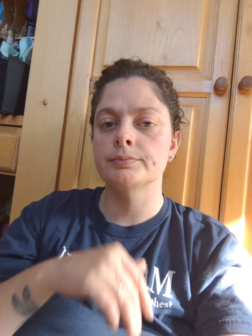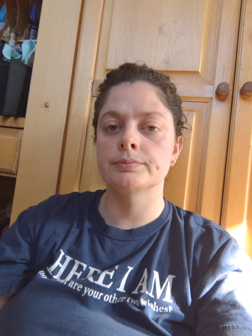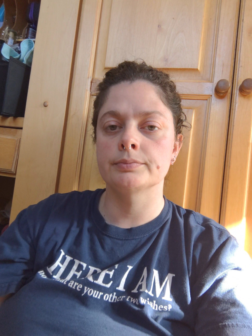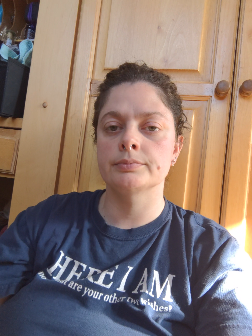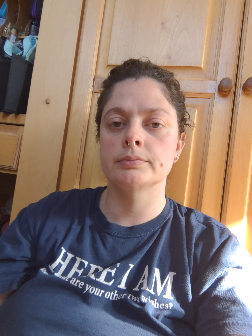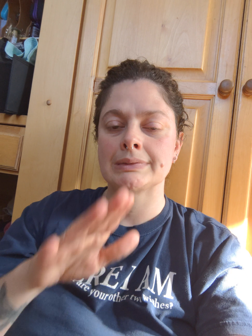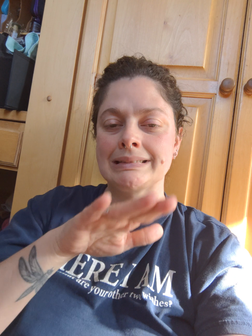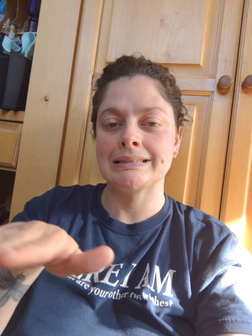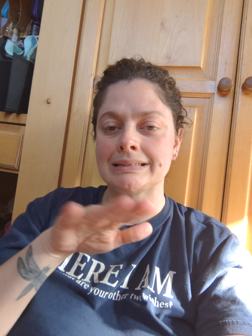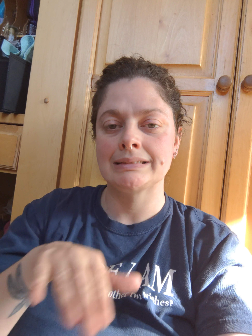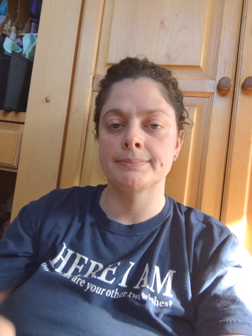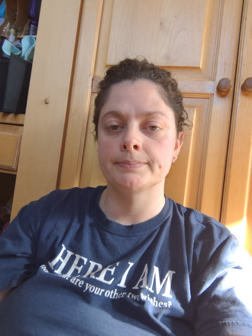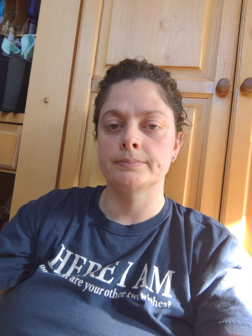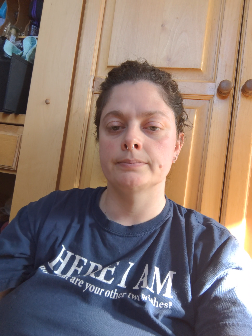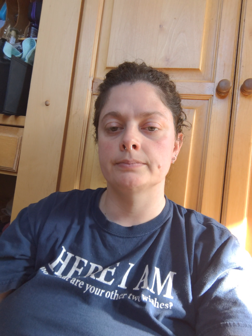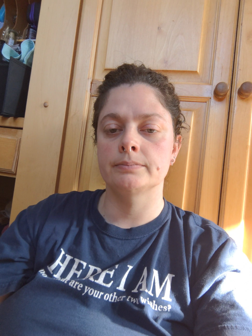clean